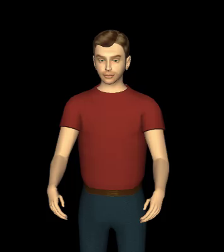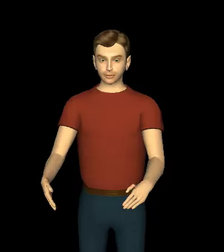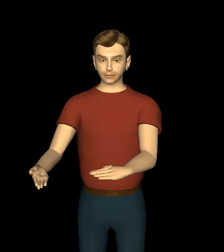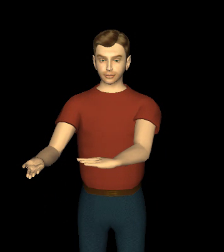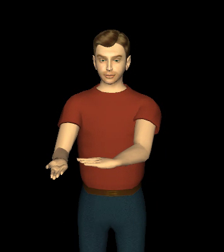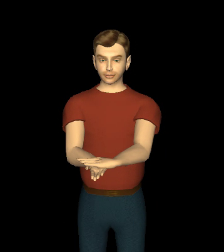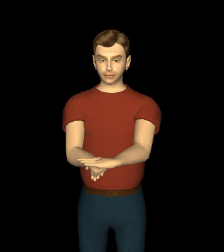فرن